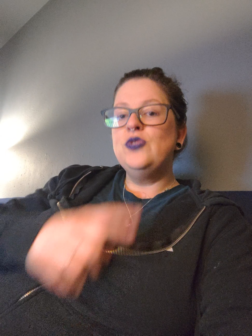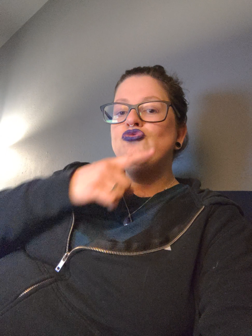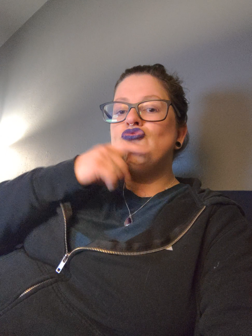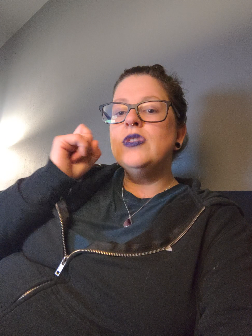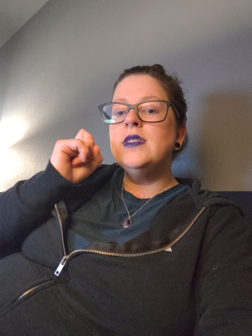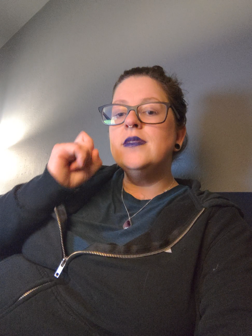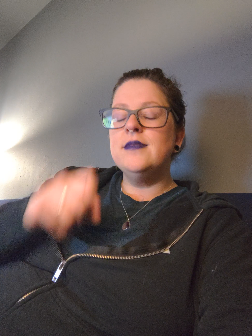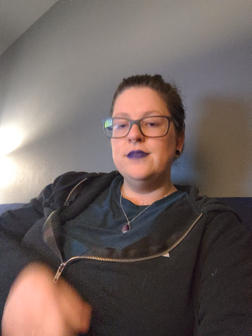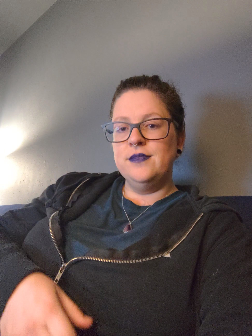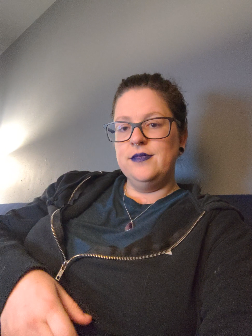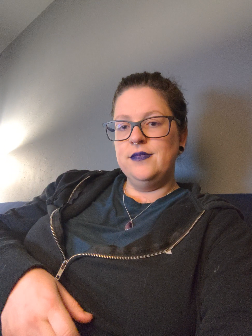dry